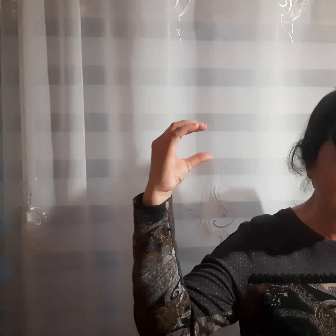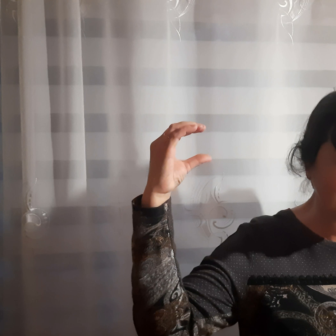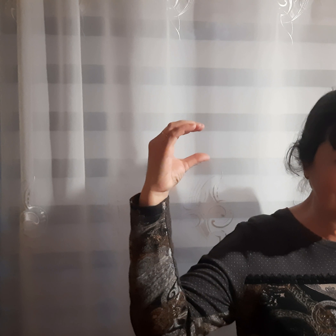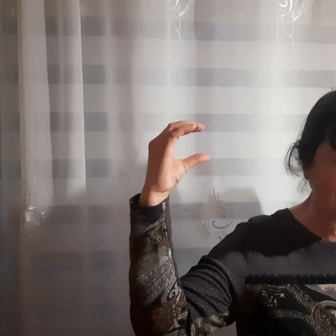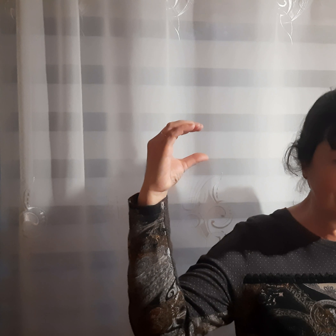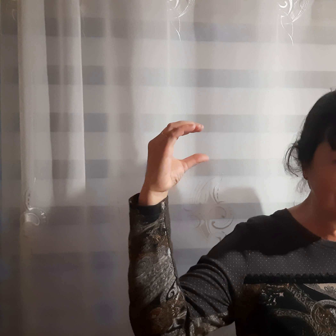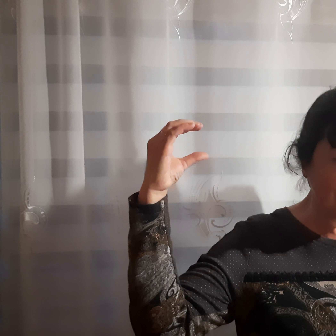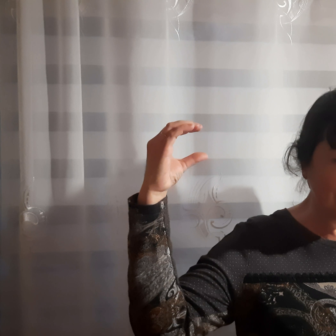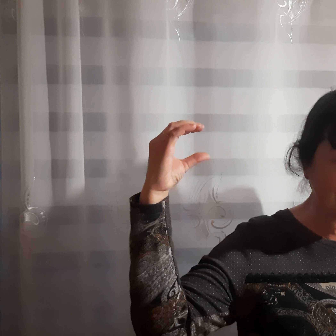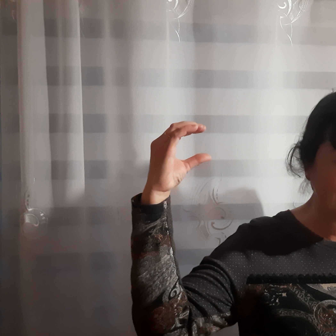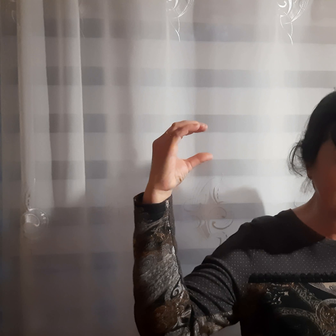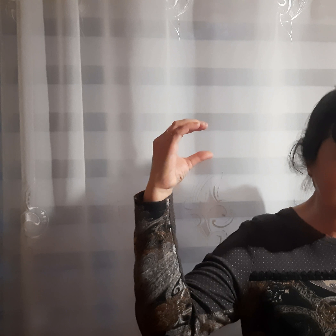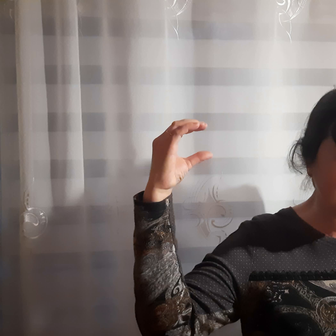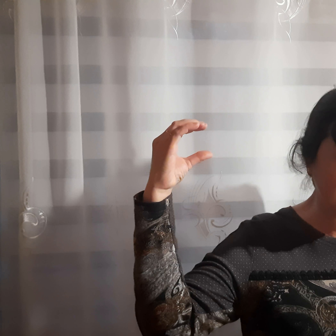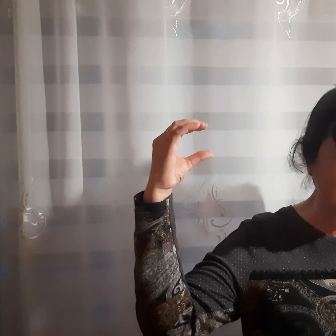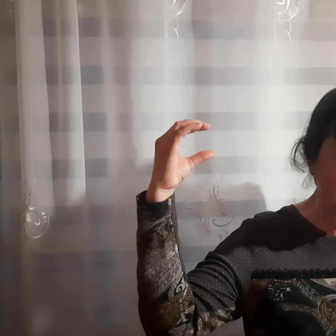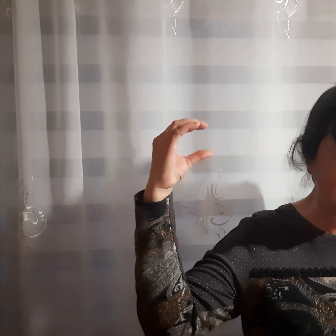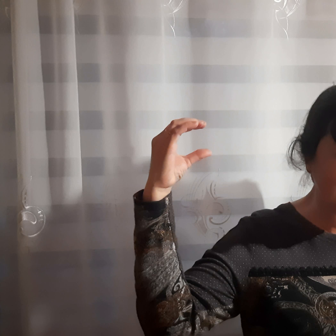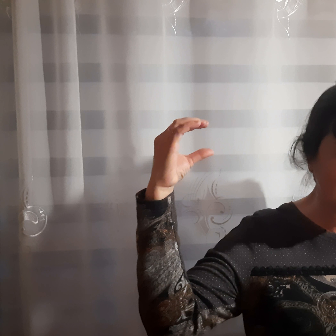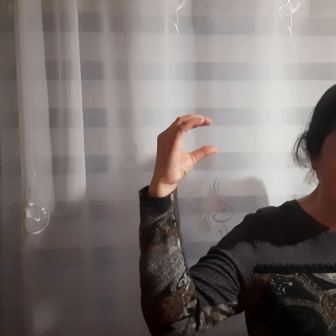С